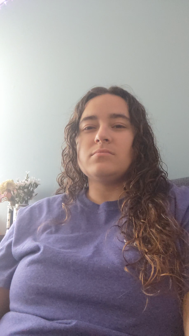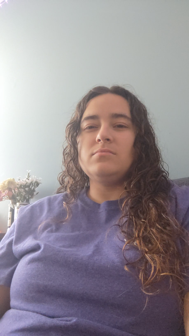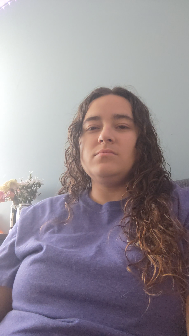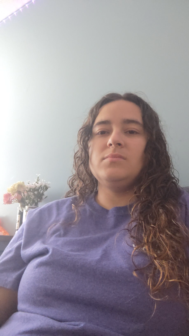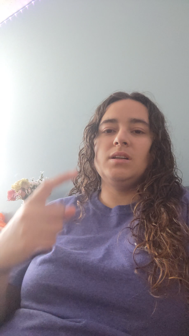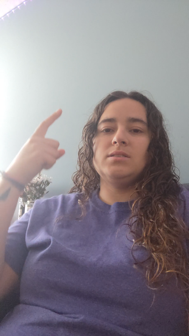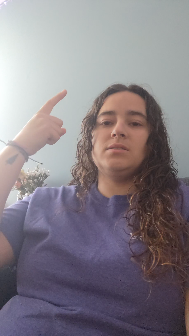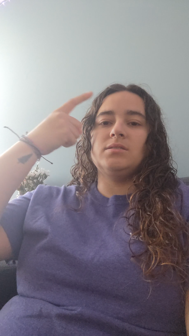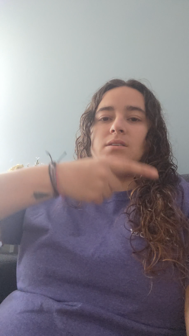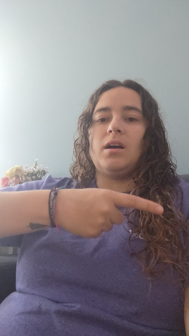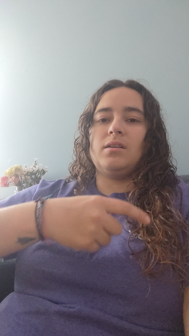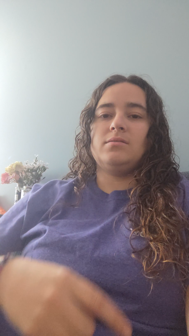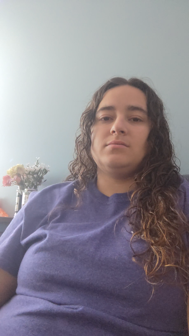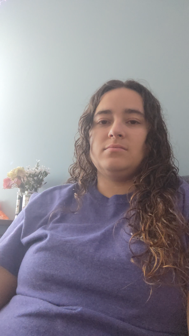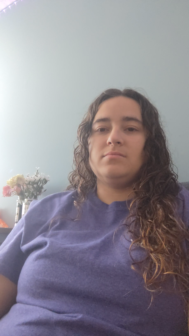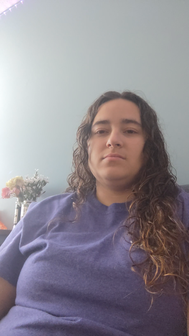day